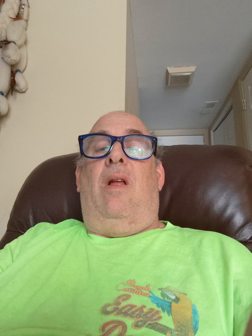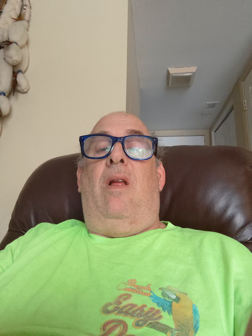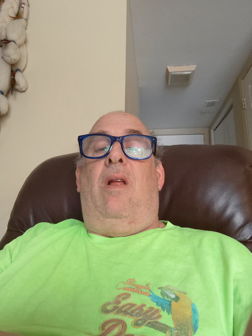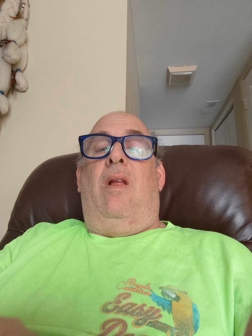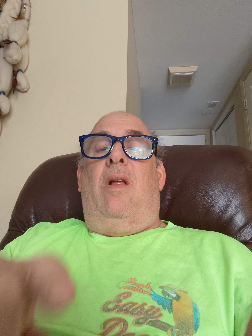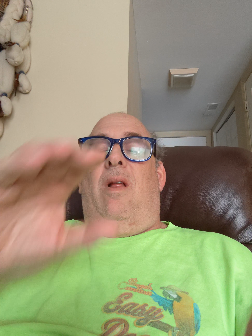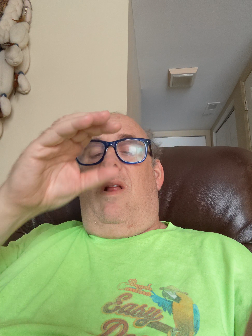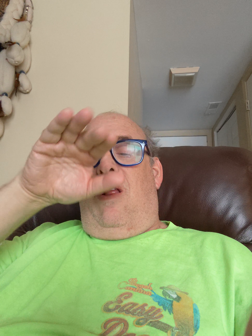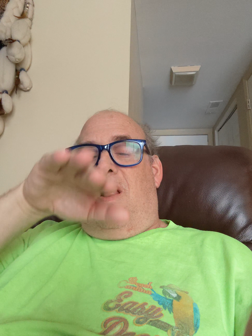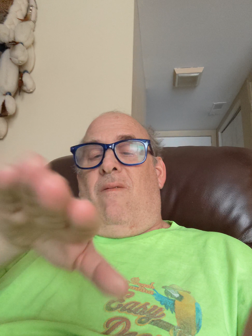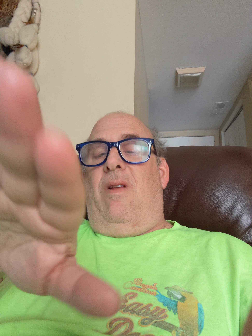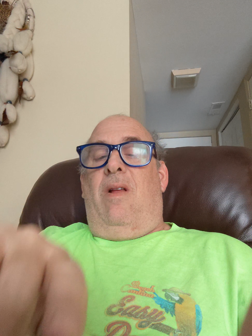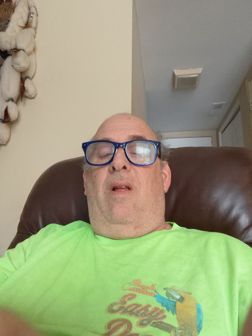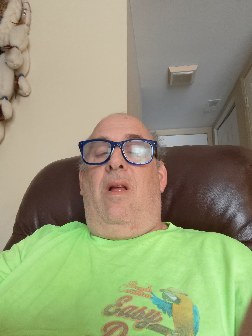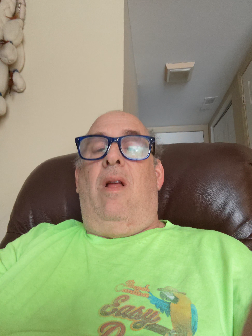elephant